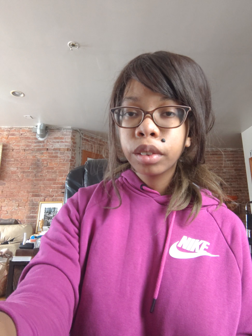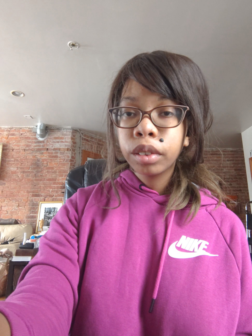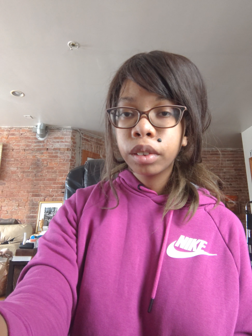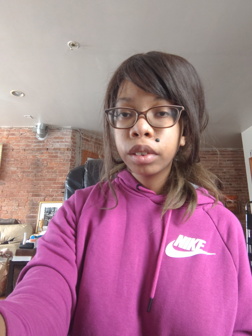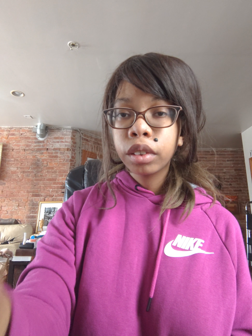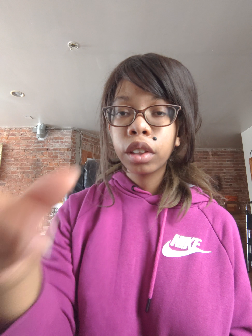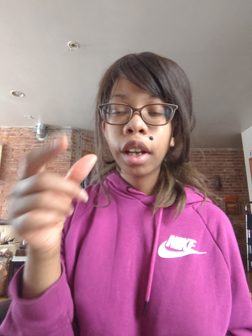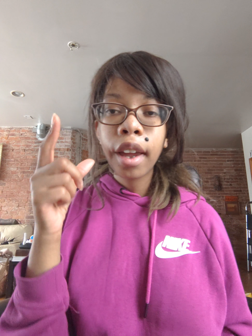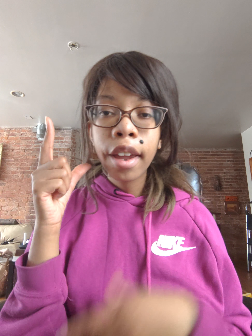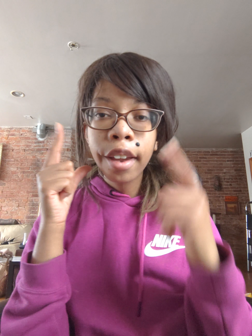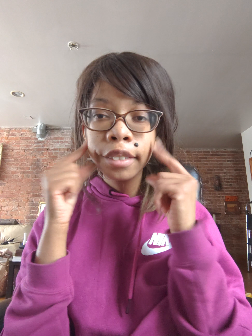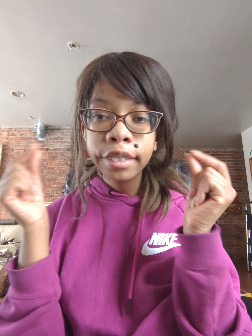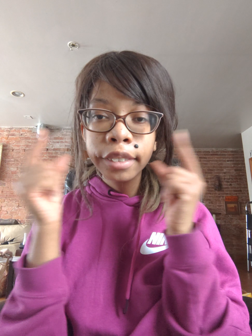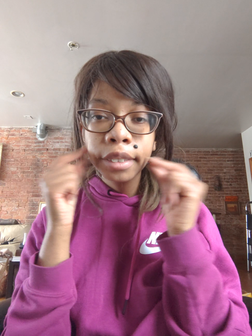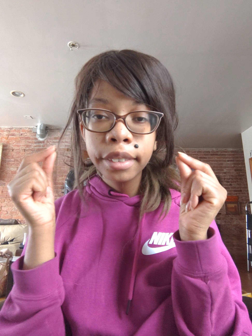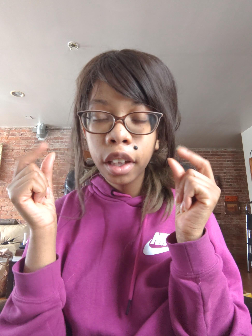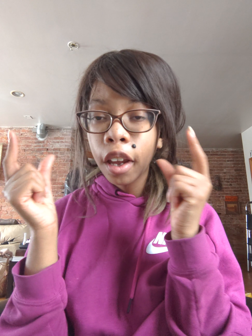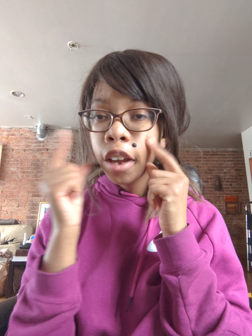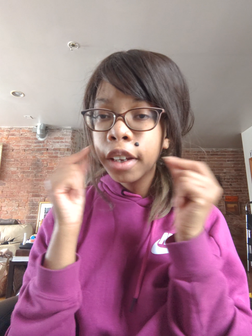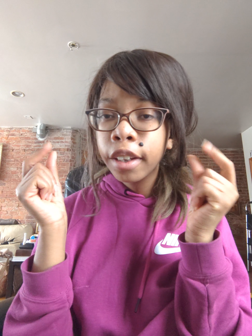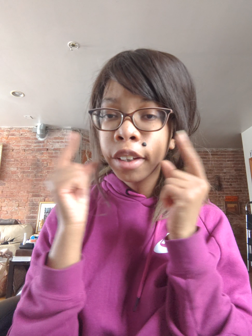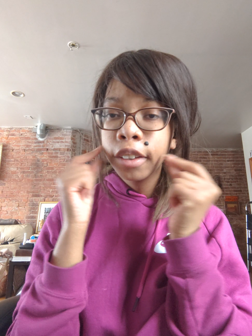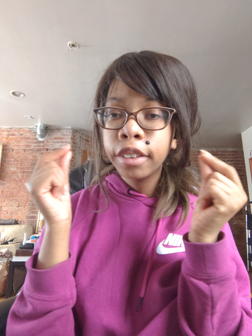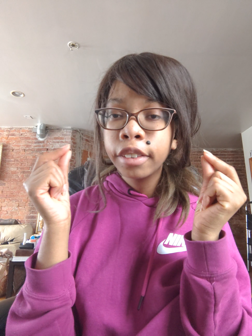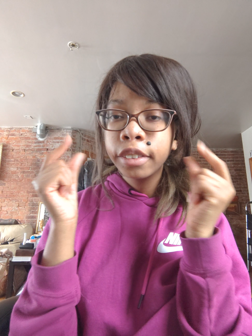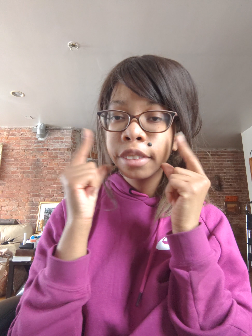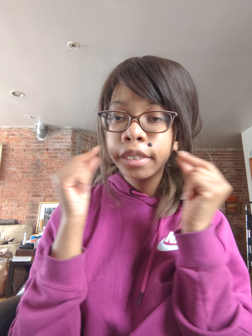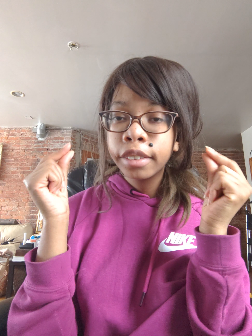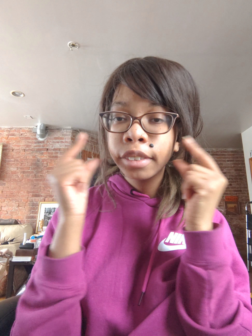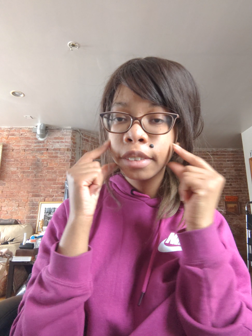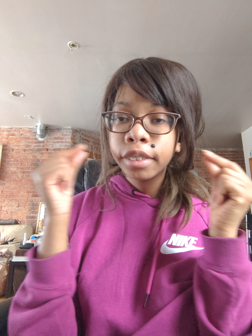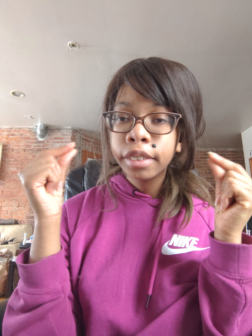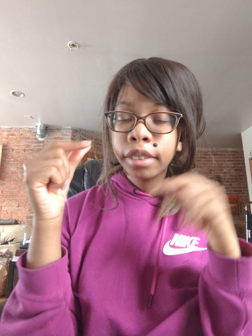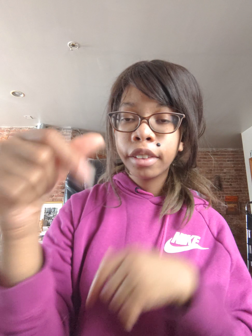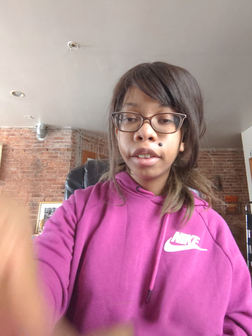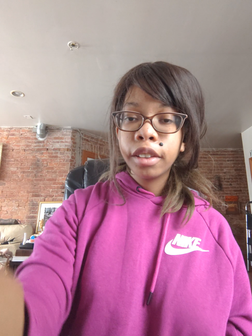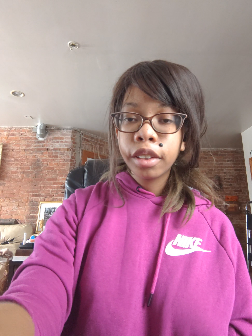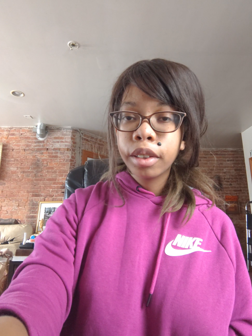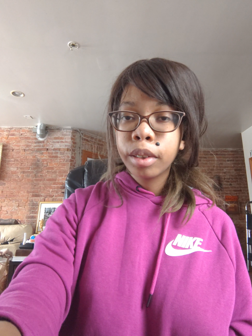cat